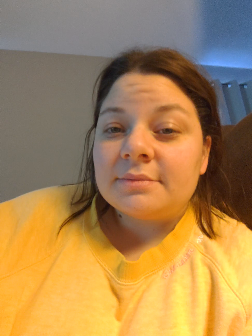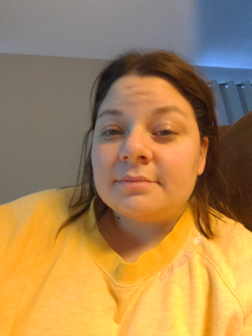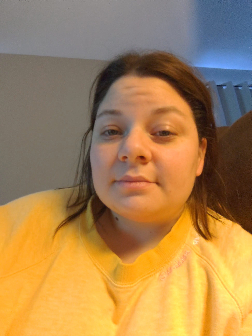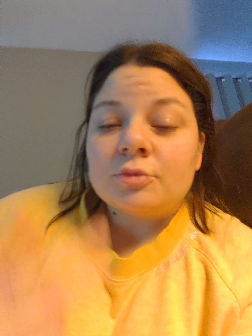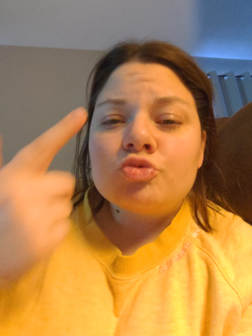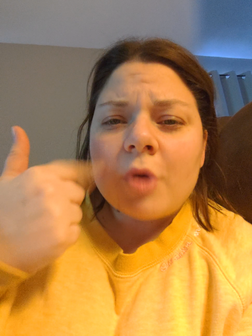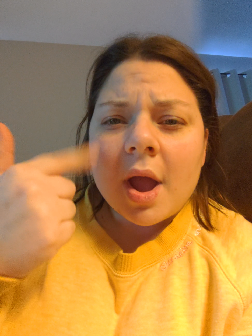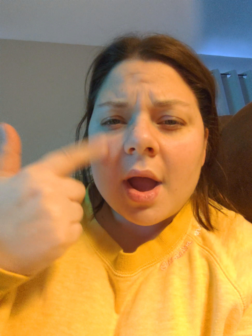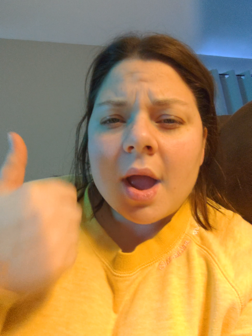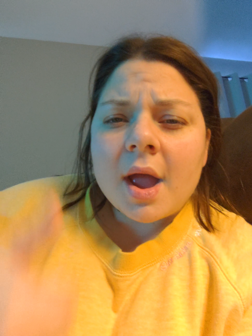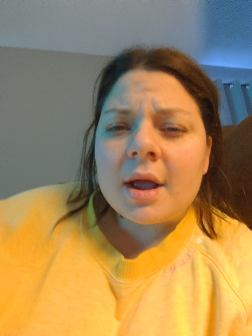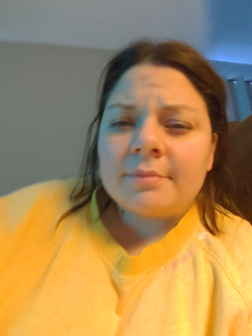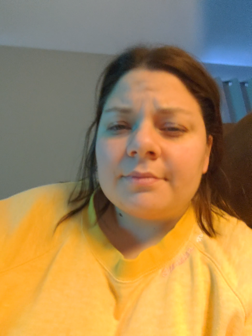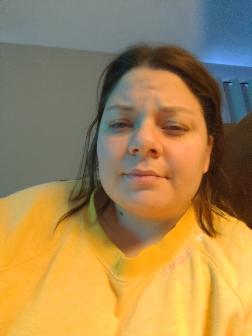cry